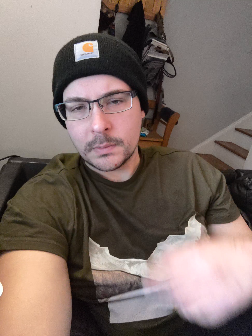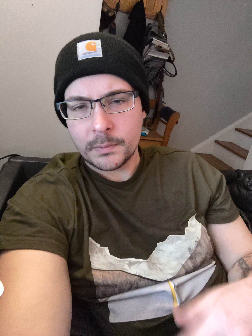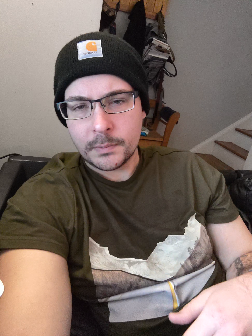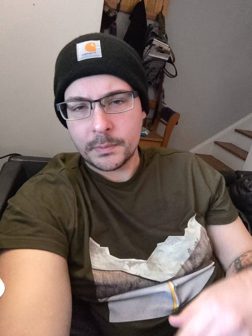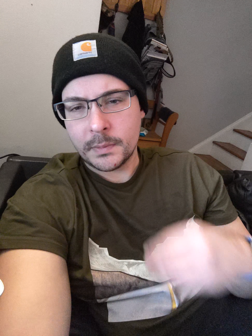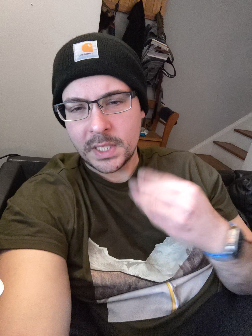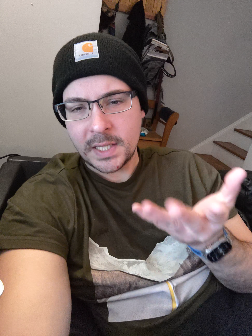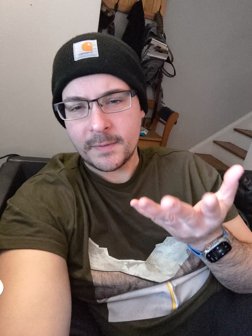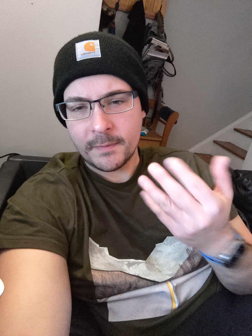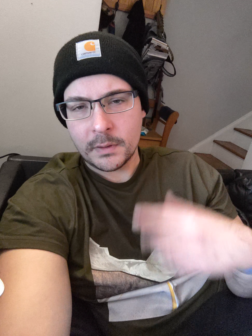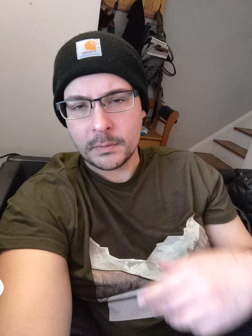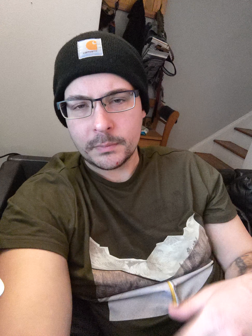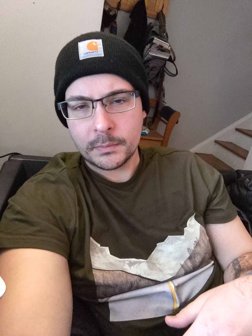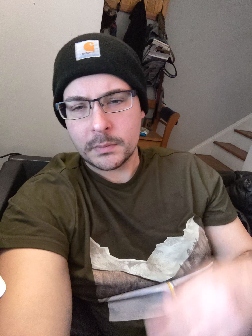give